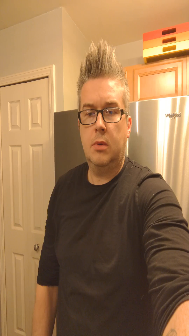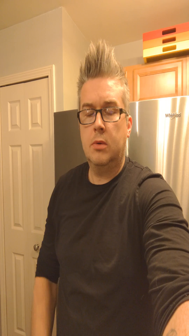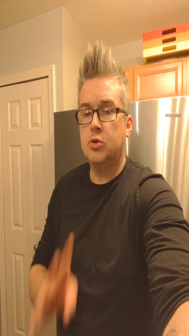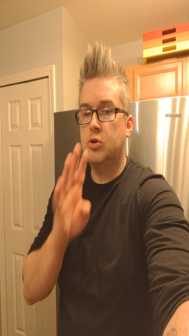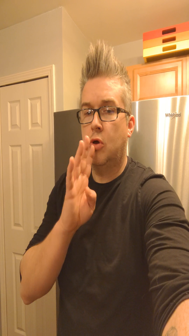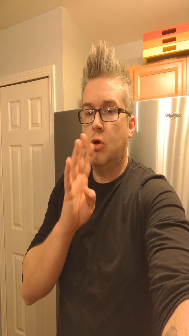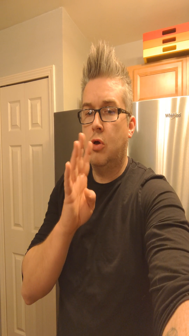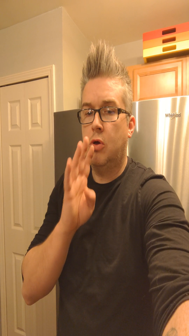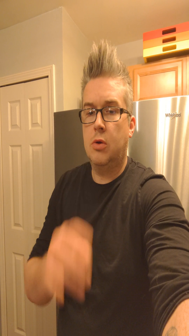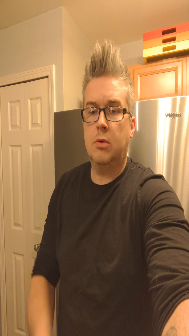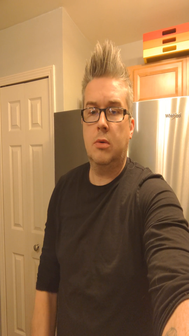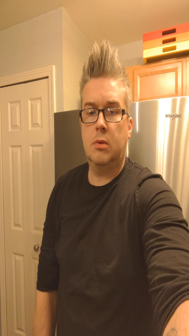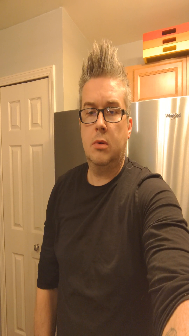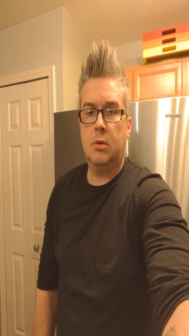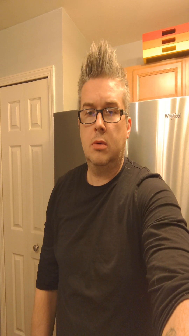talk